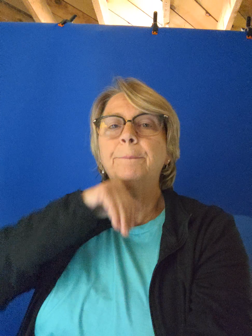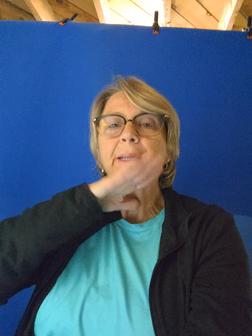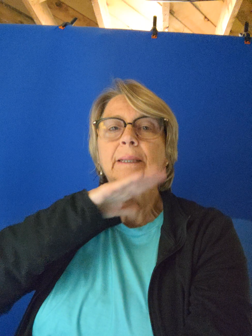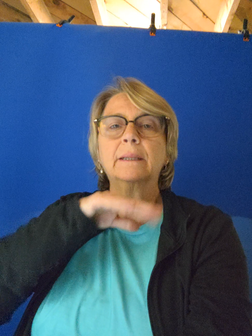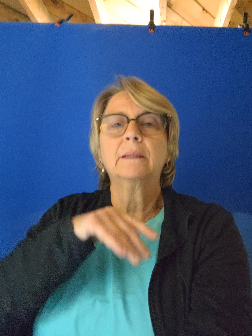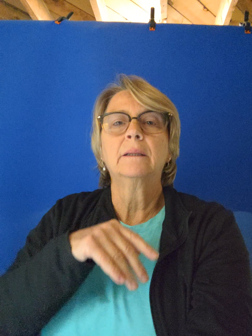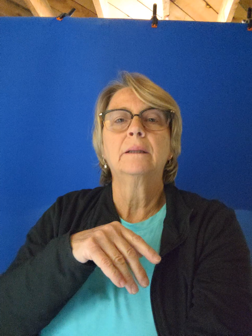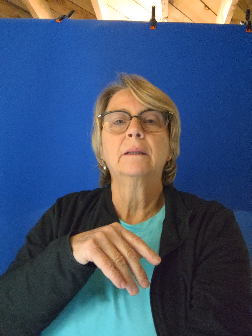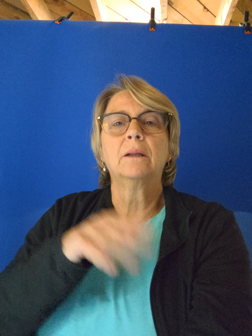pig